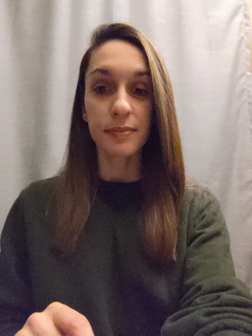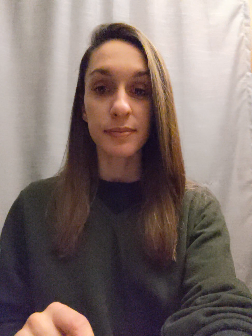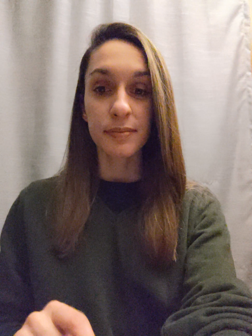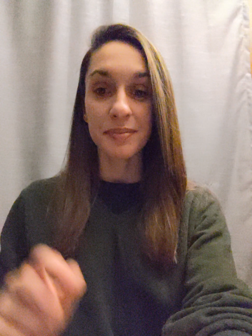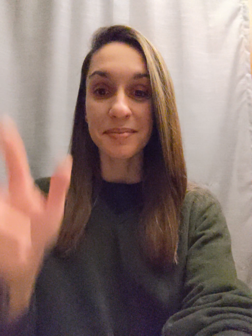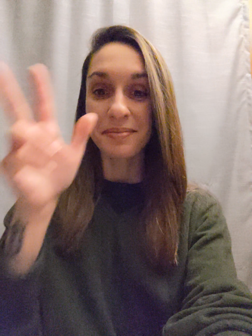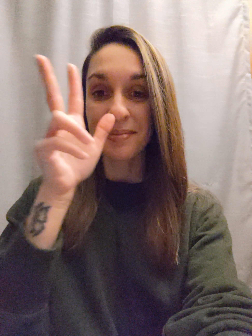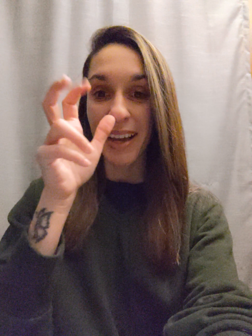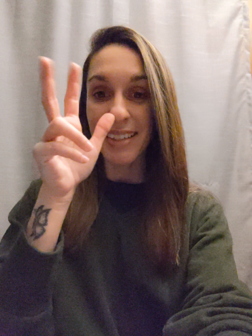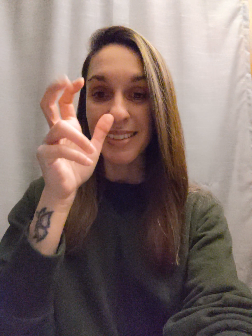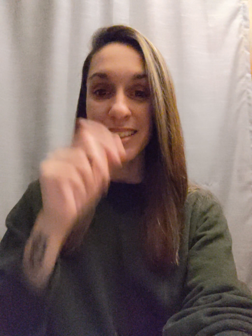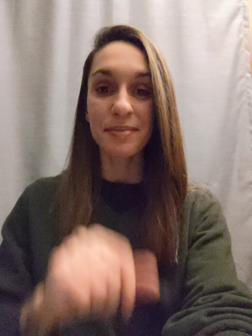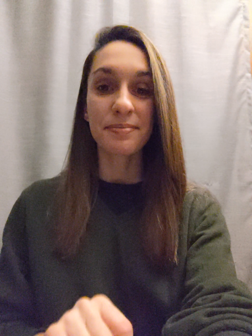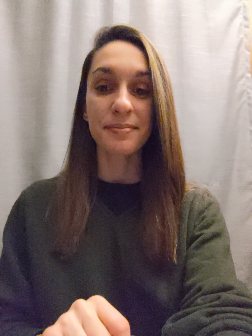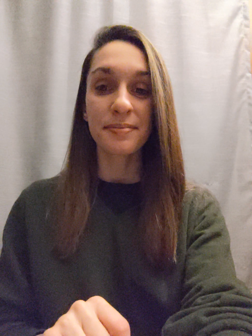bug